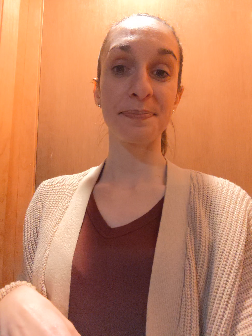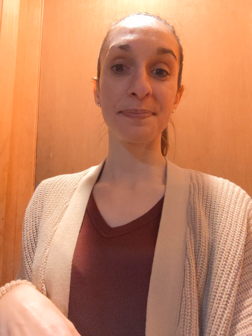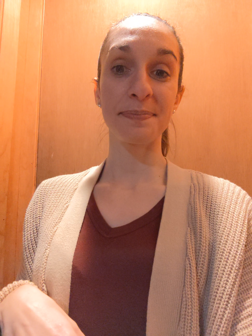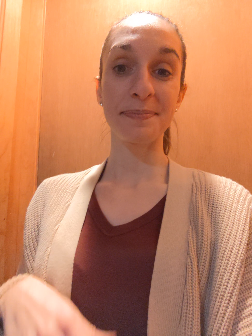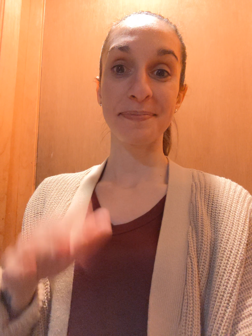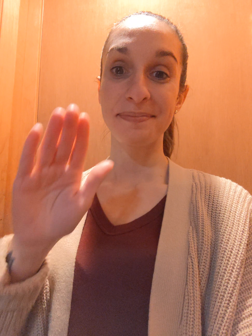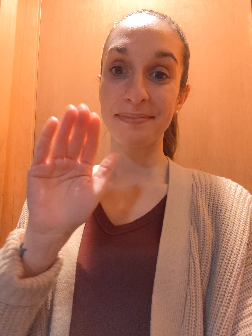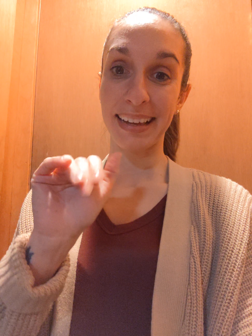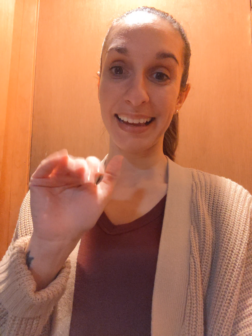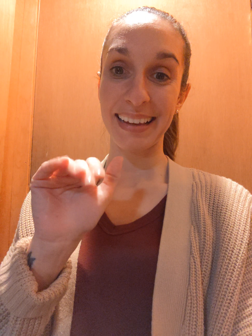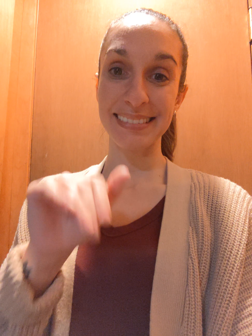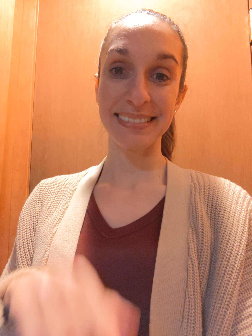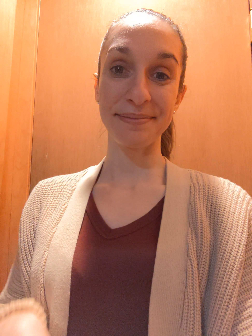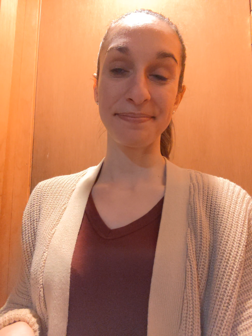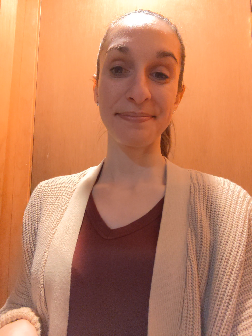bye